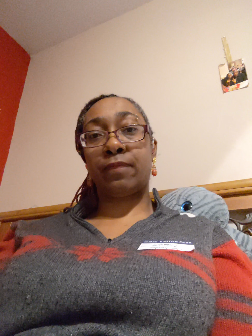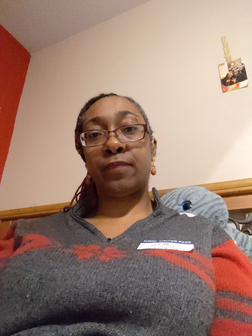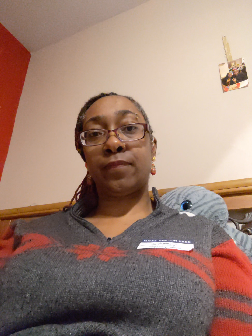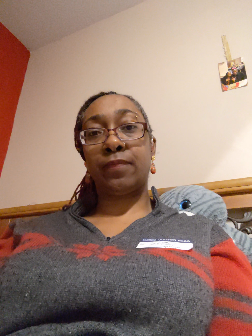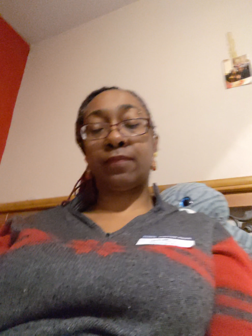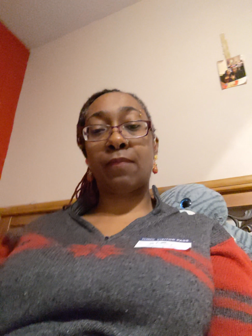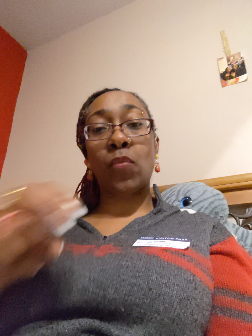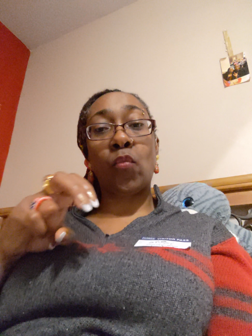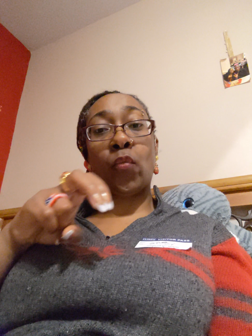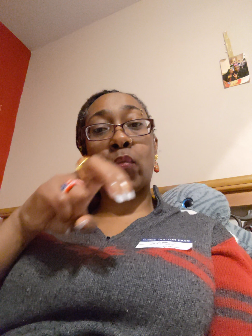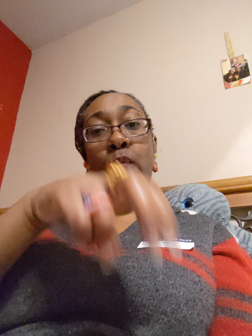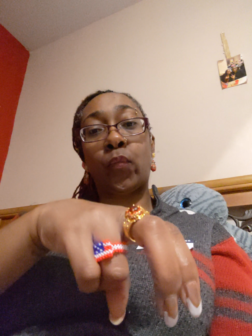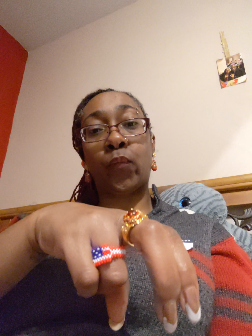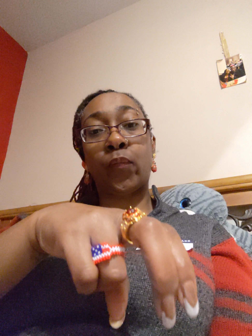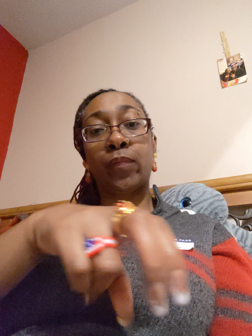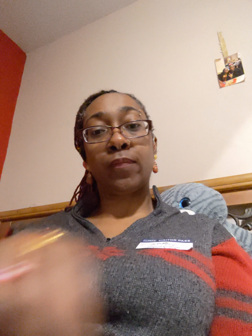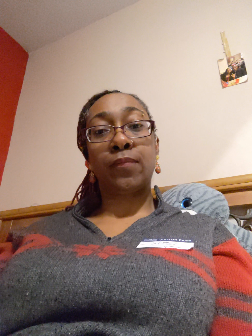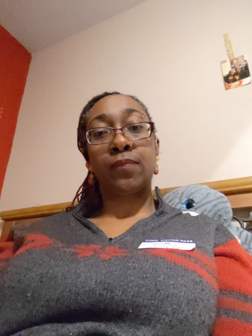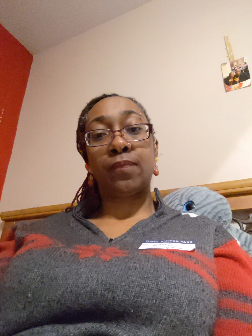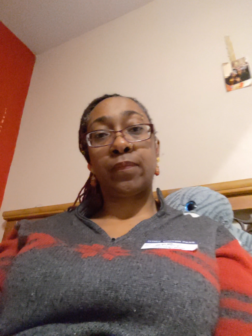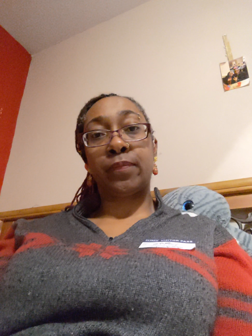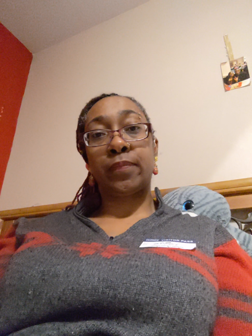ride